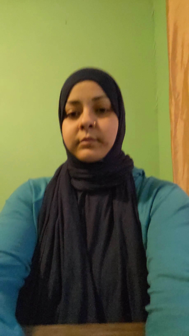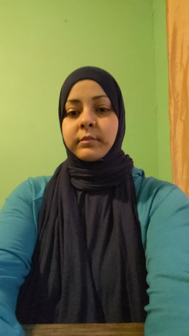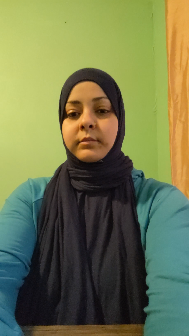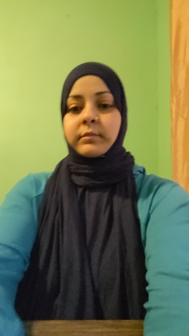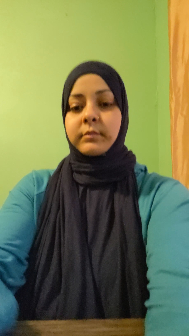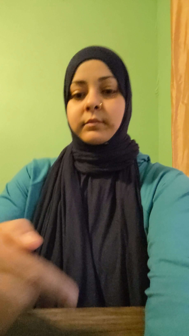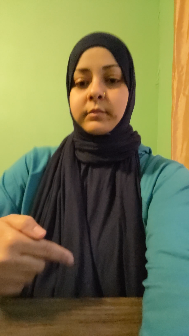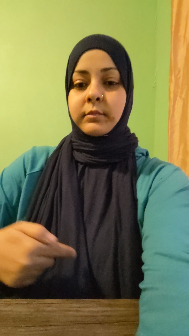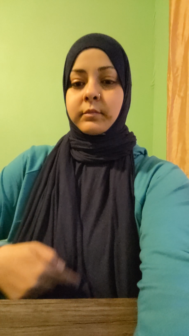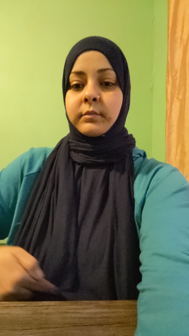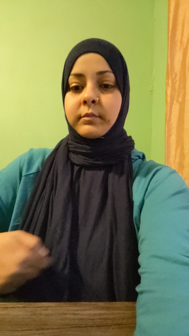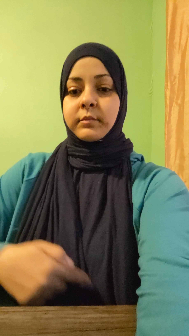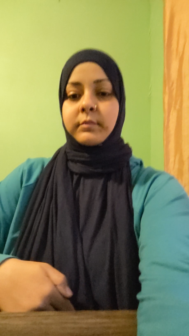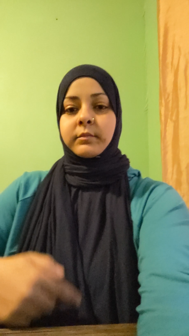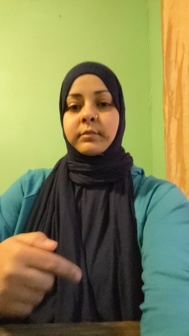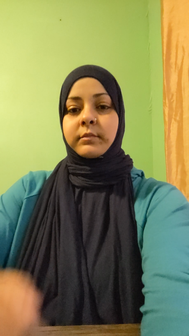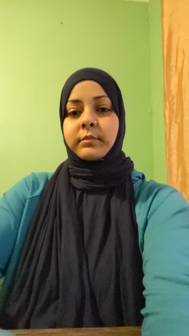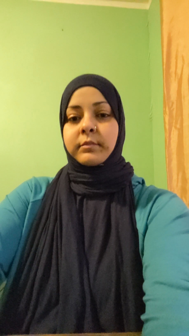belly button